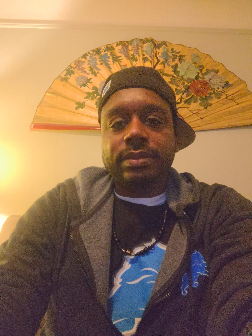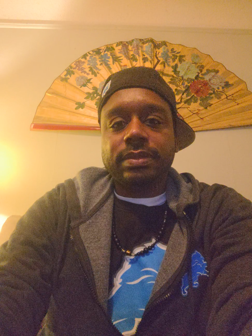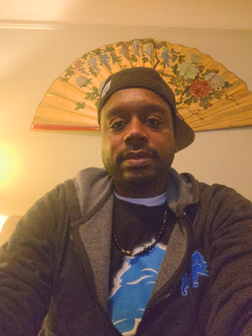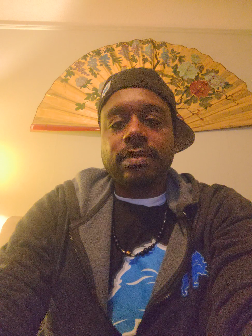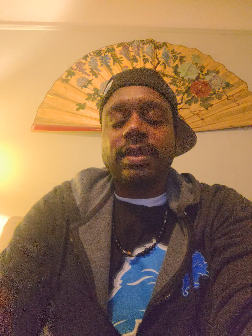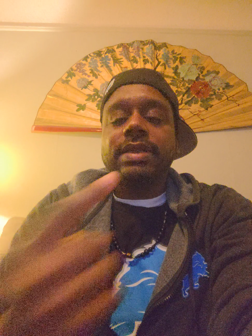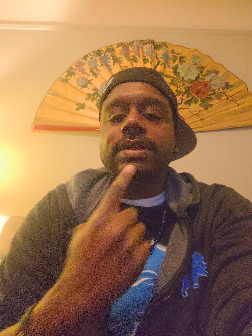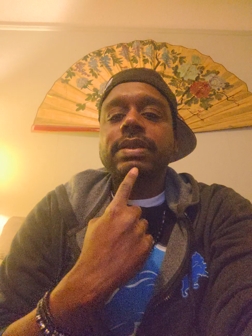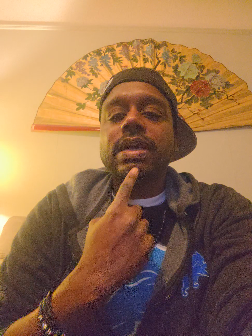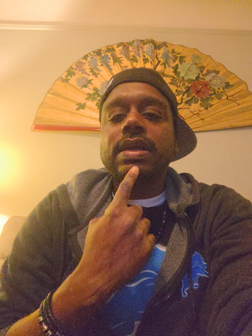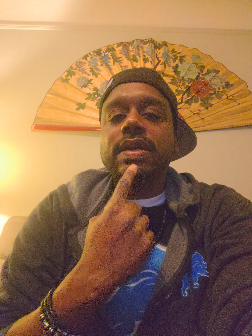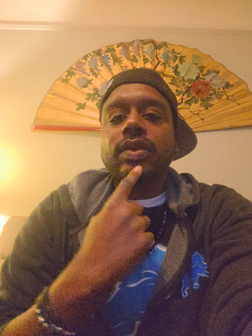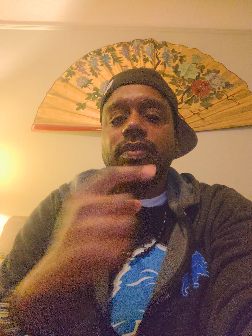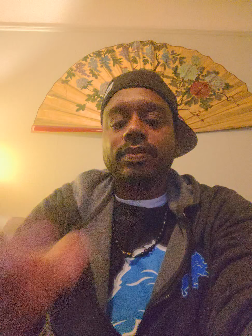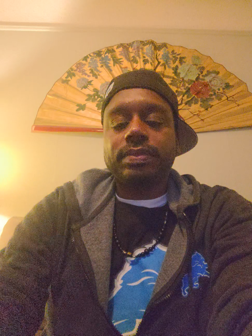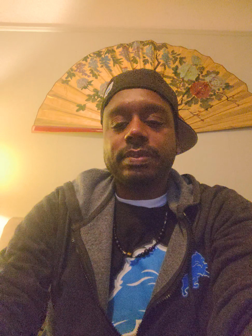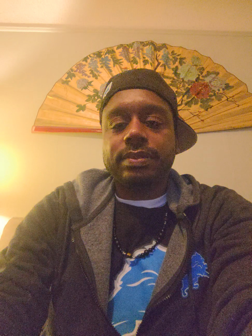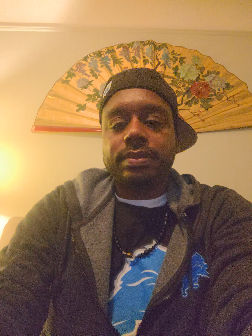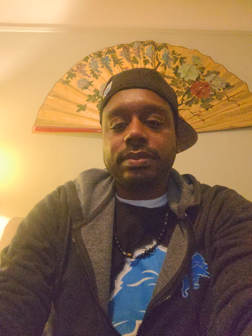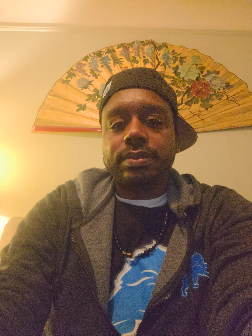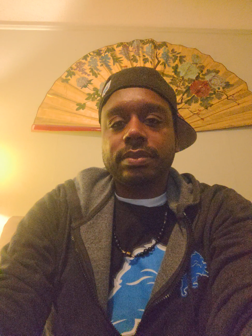say